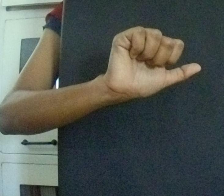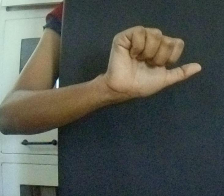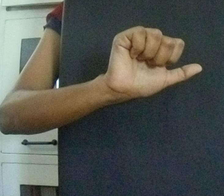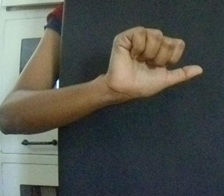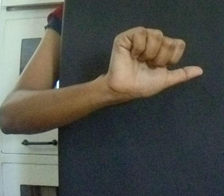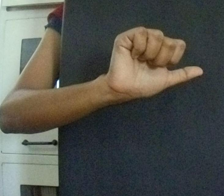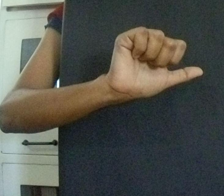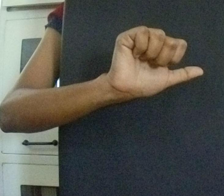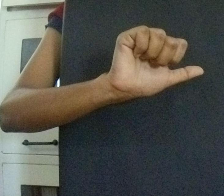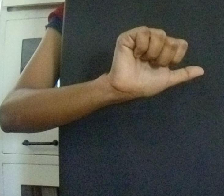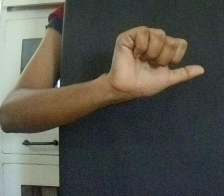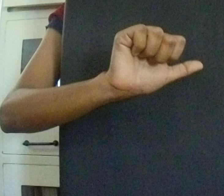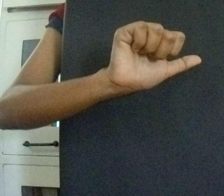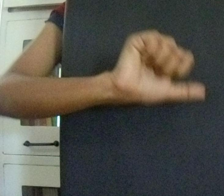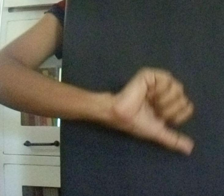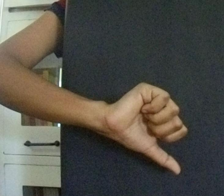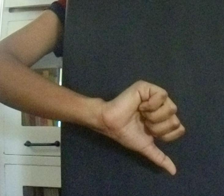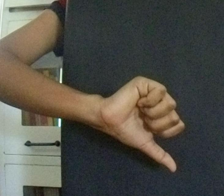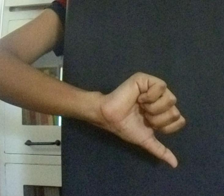lose